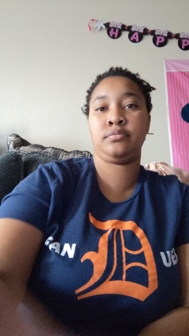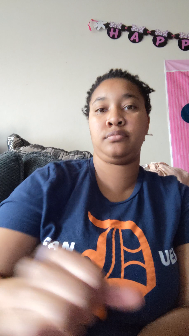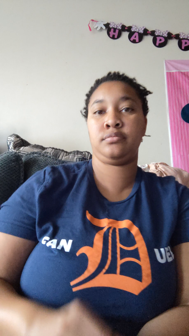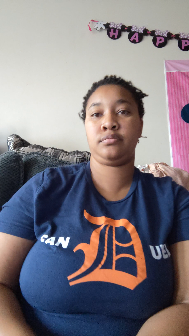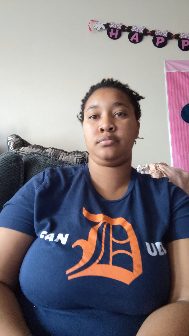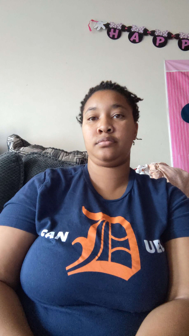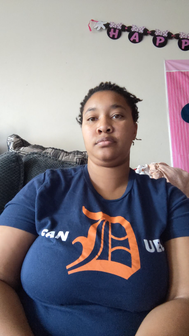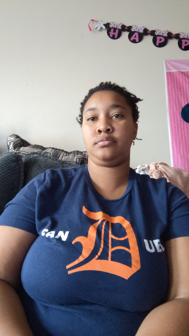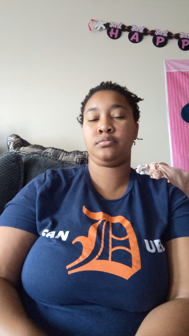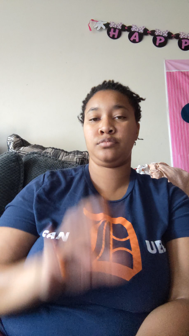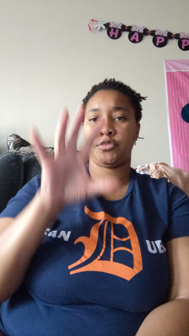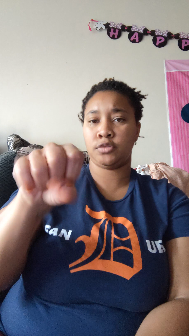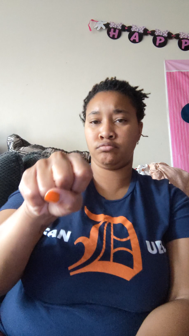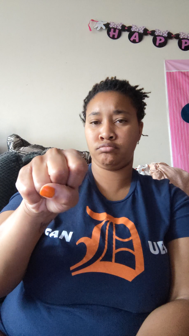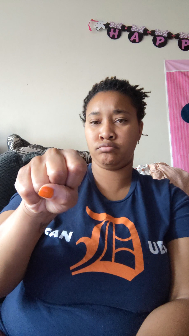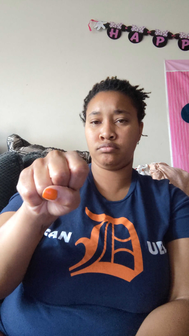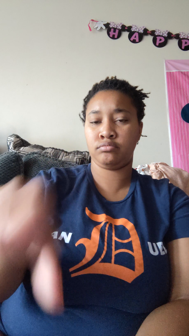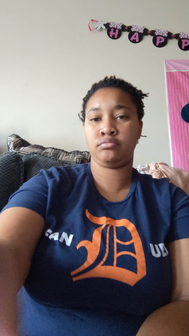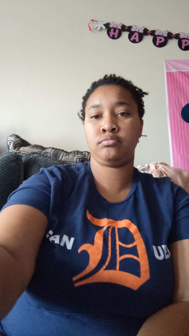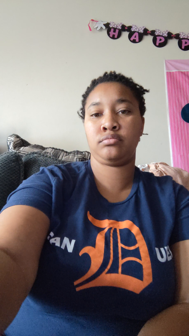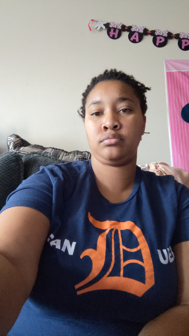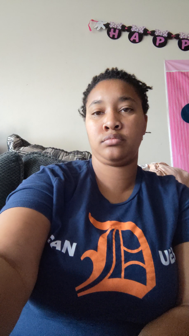catch